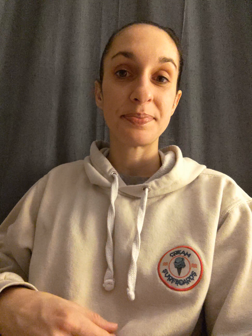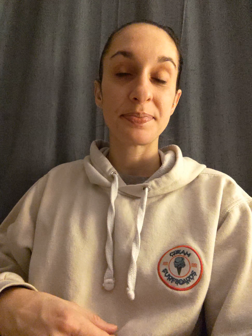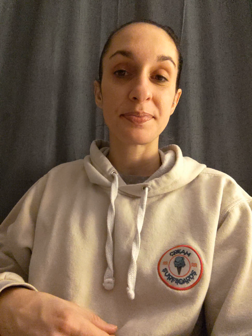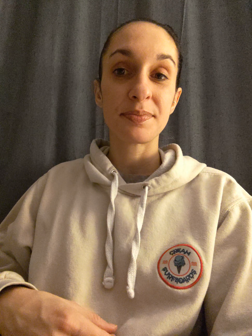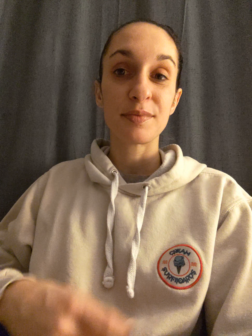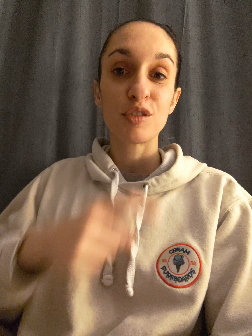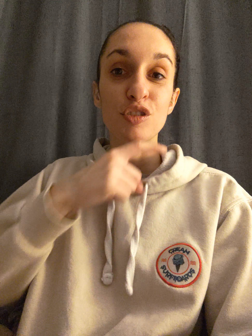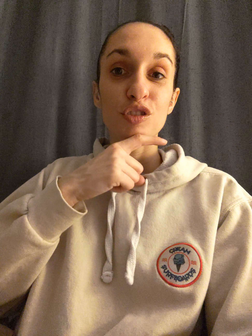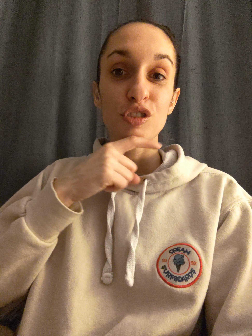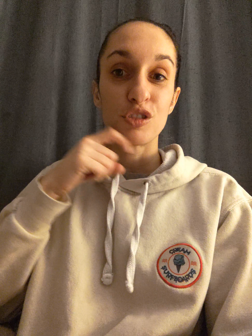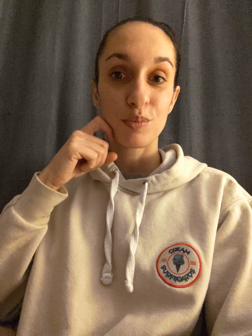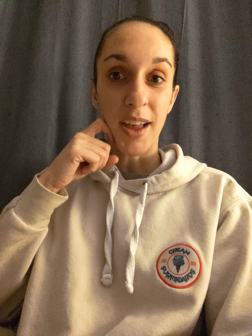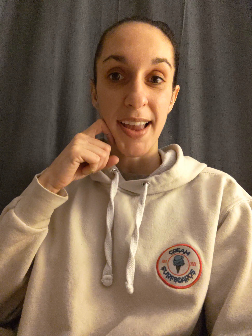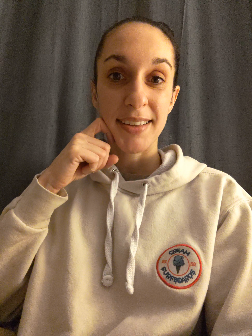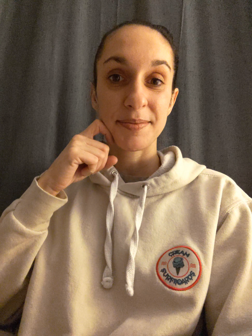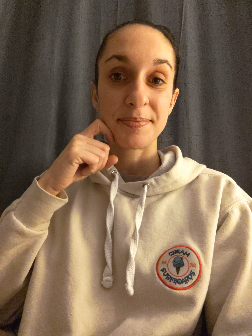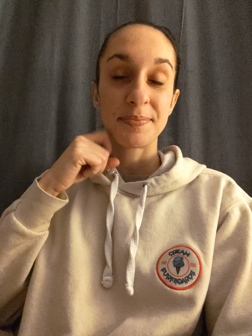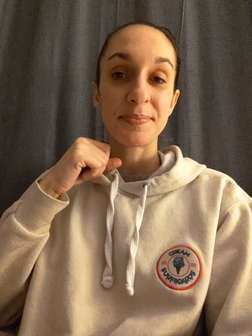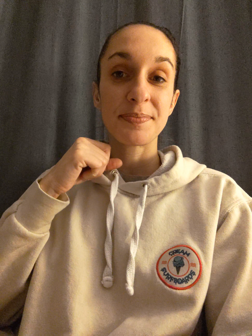dry